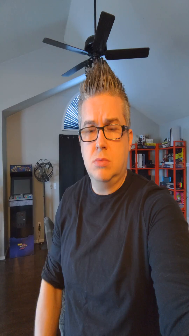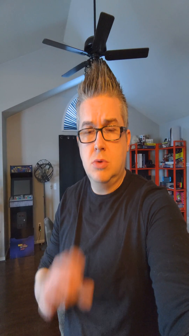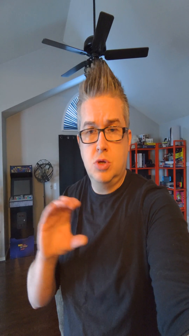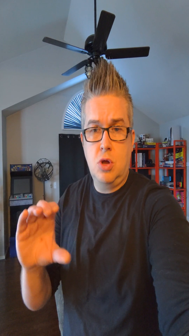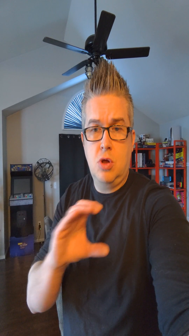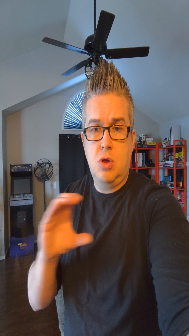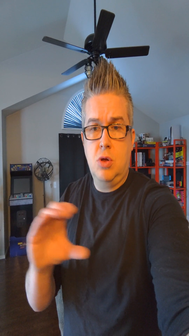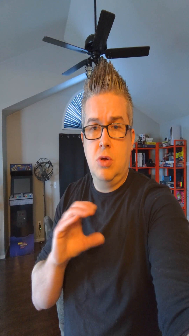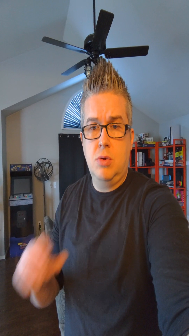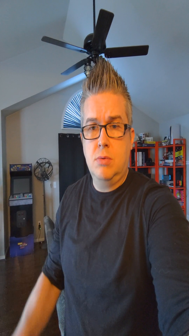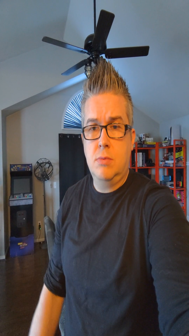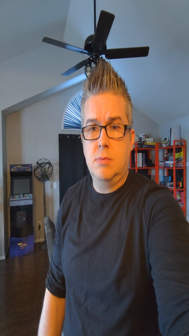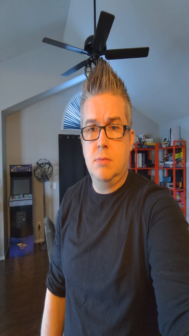chocolate